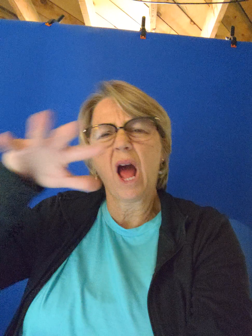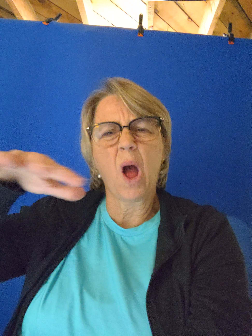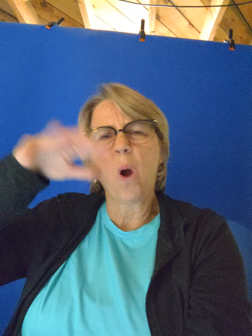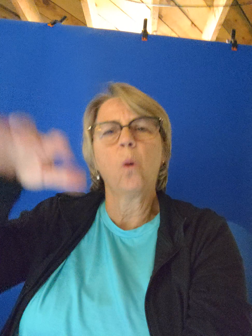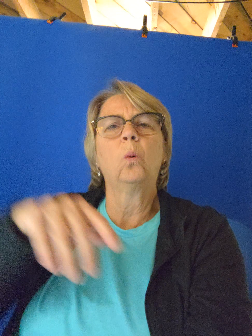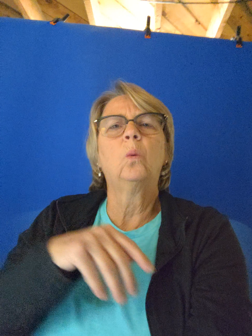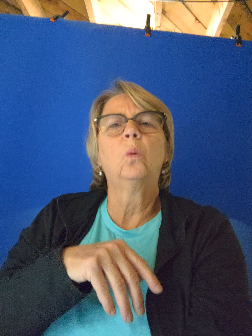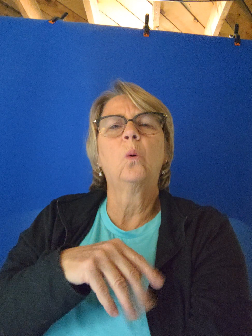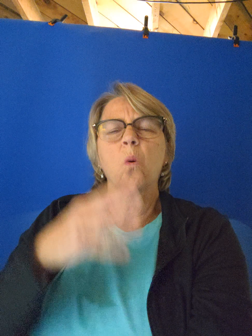cloud